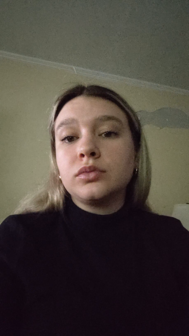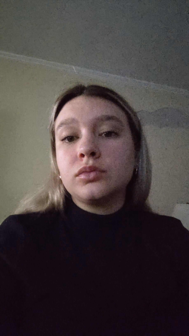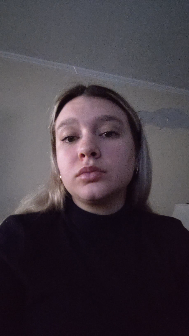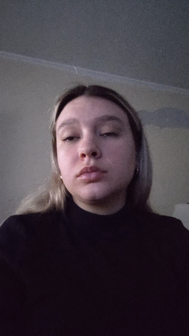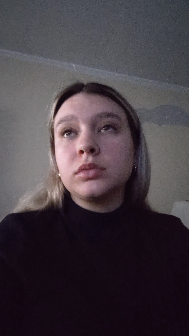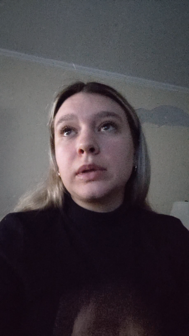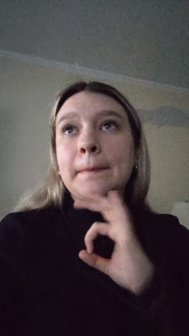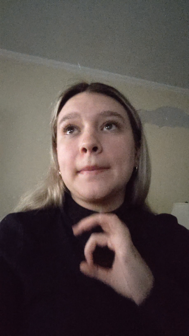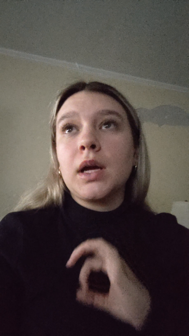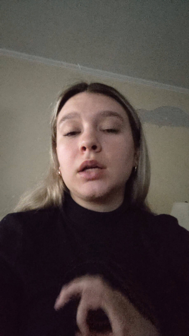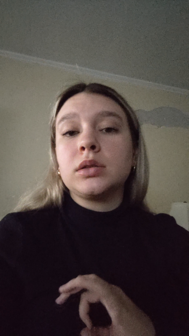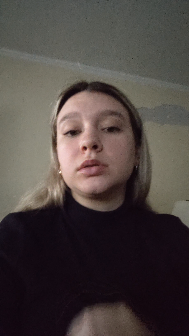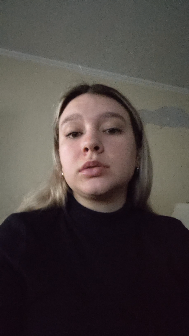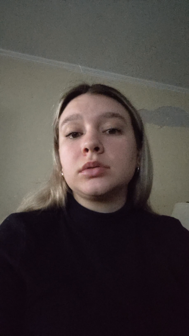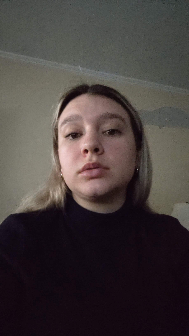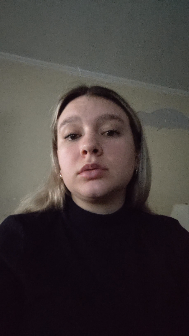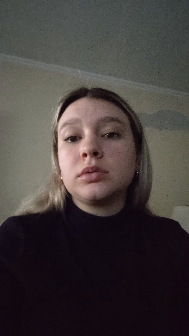button